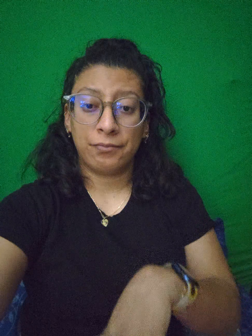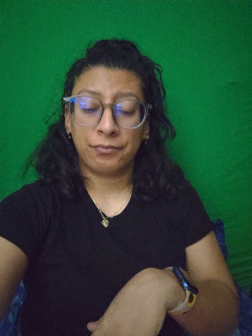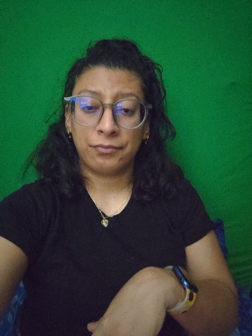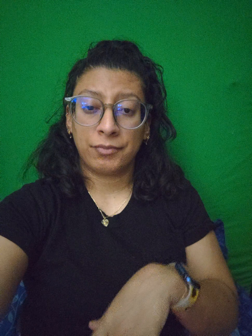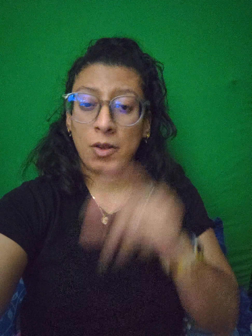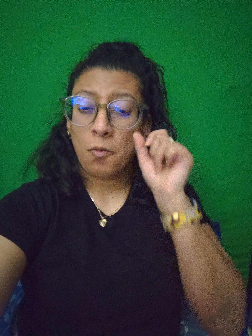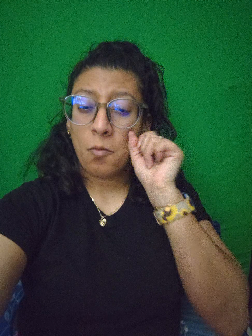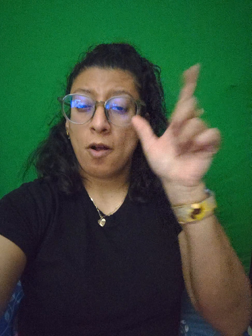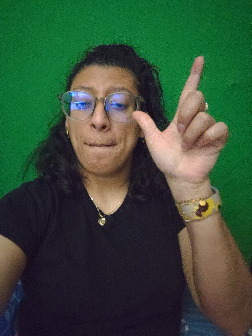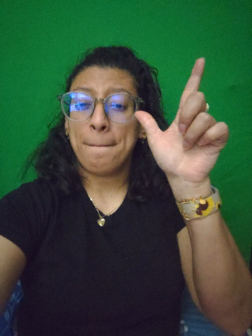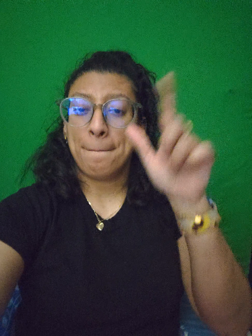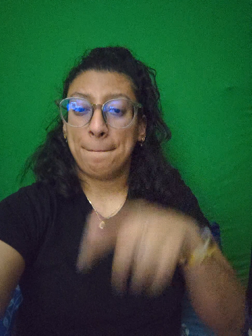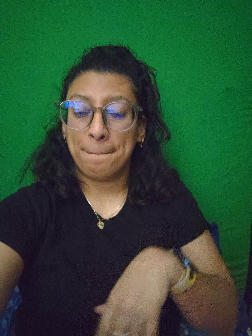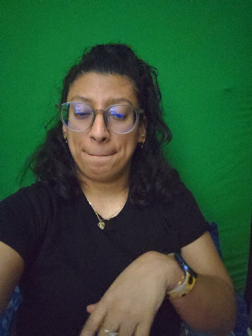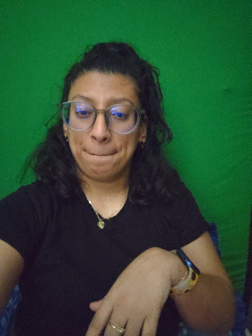wake